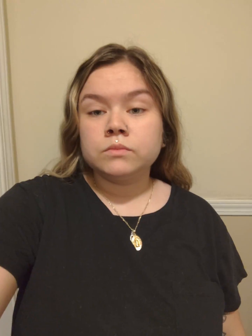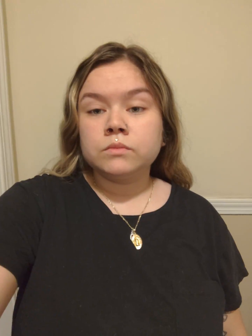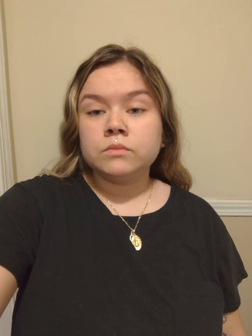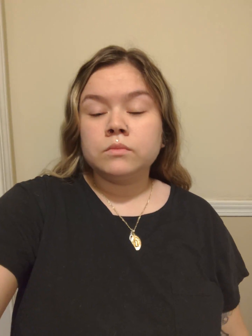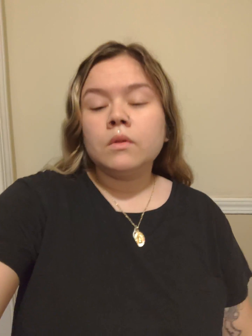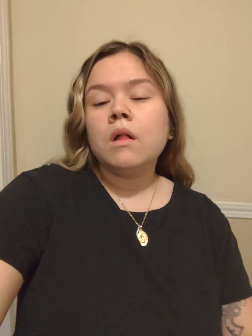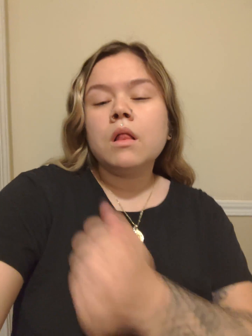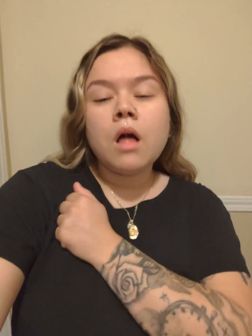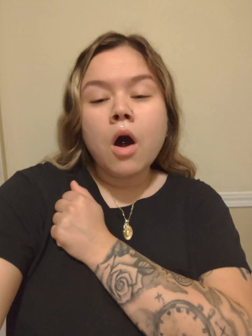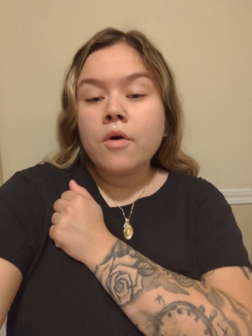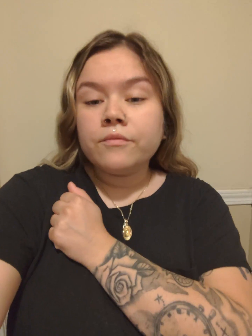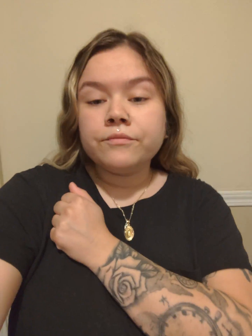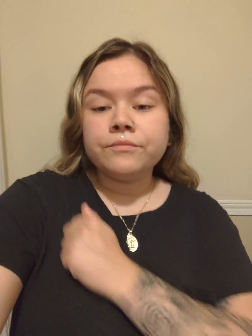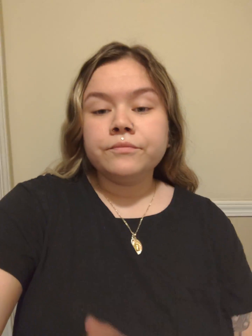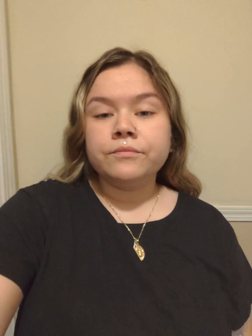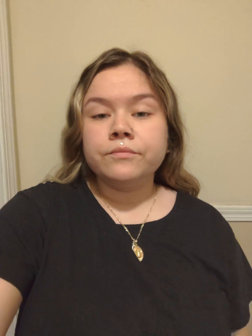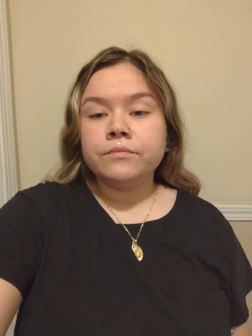love